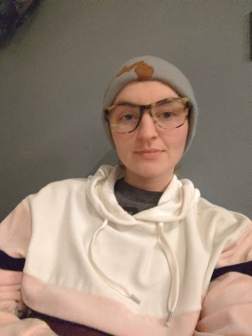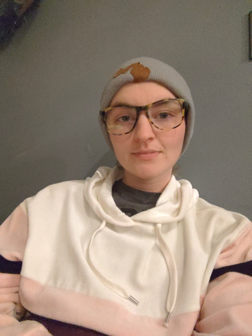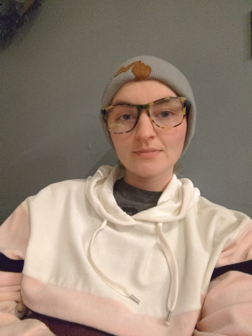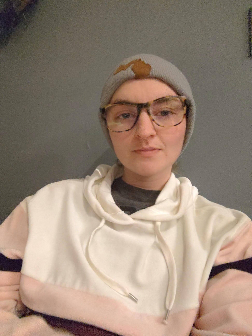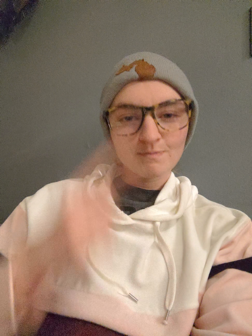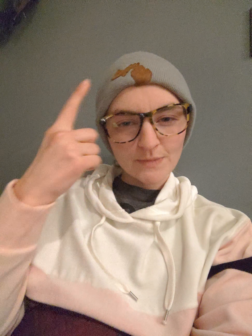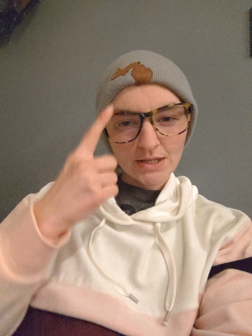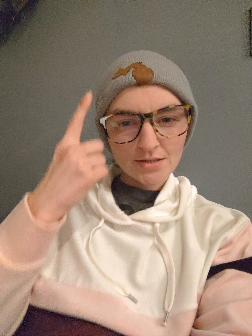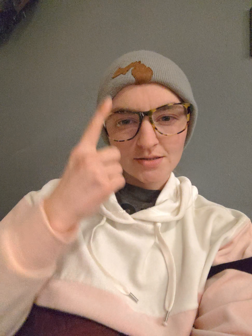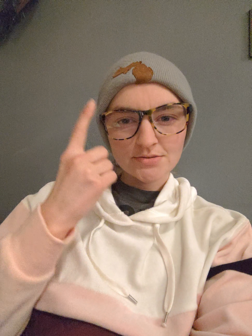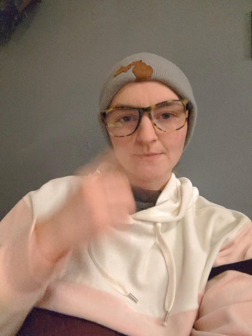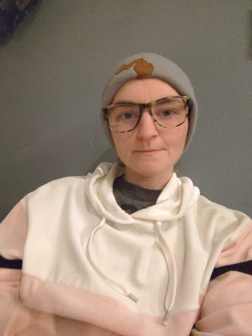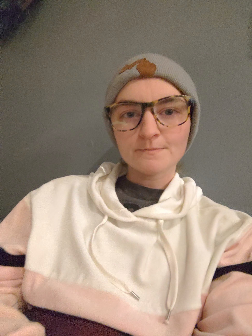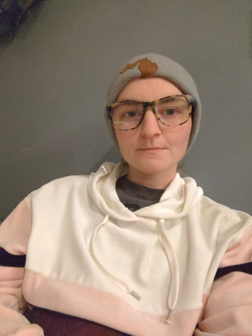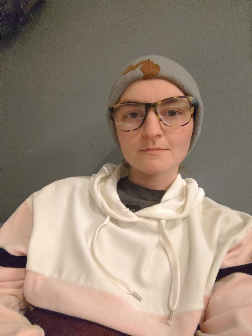think